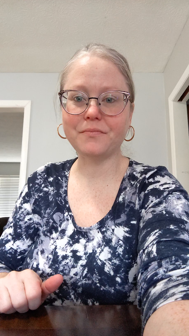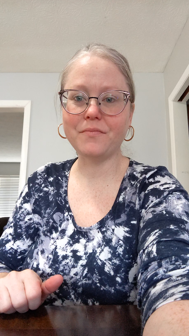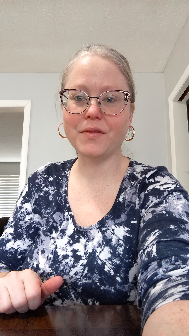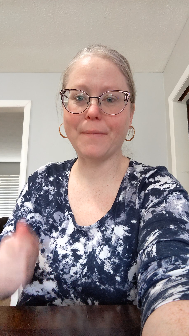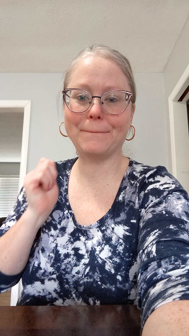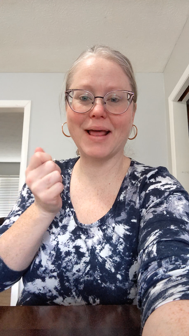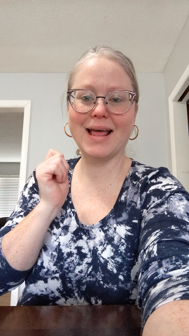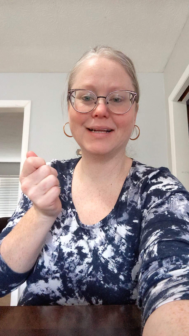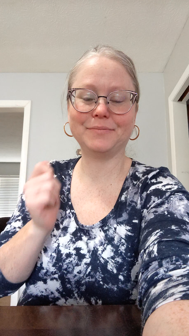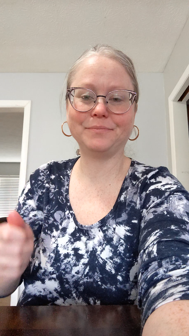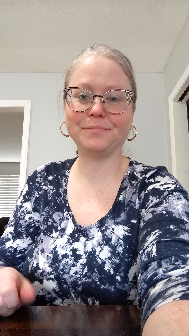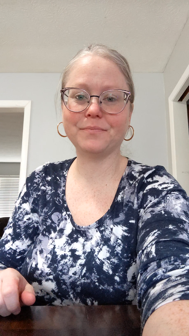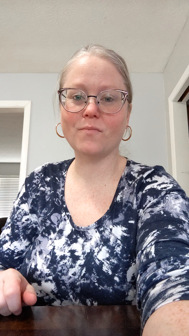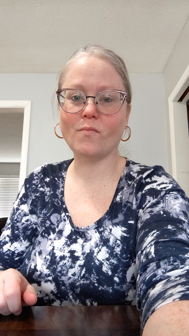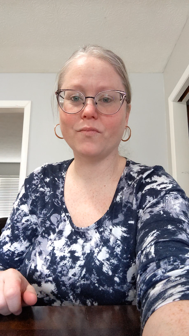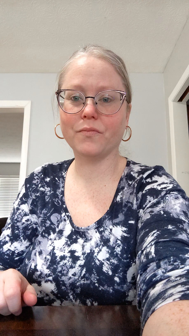bat